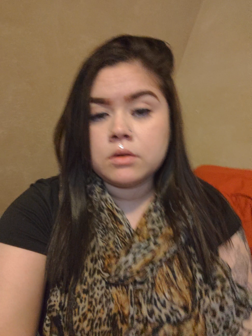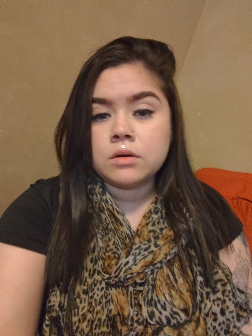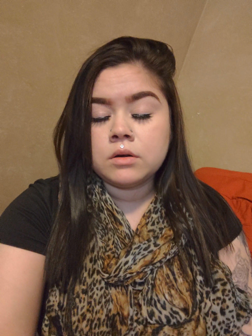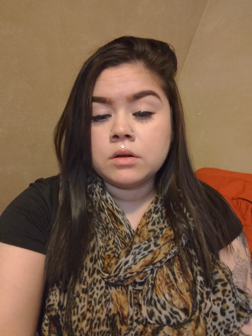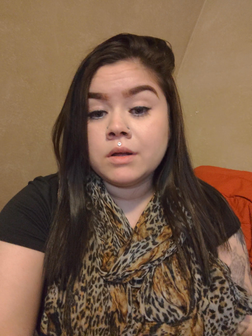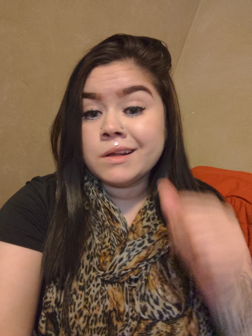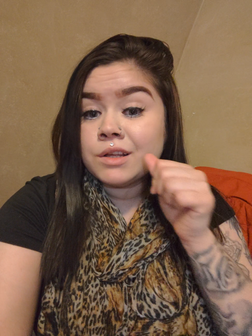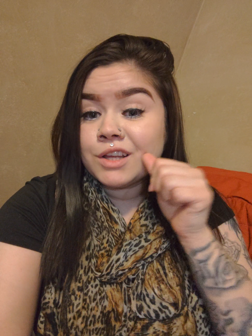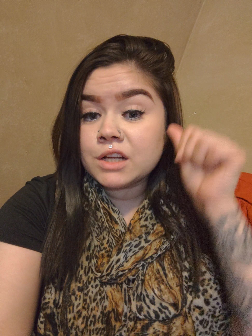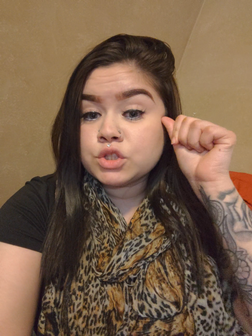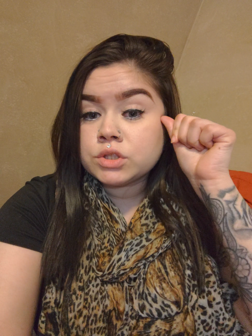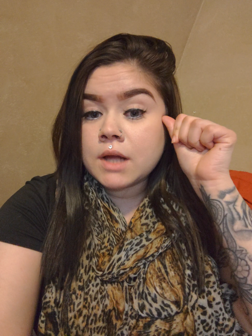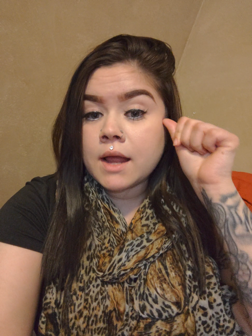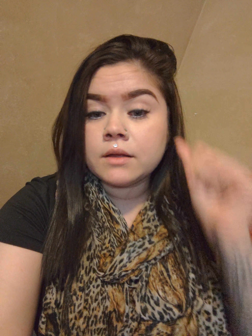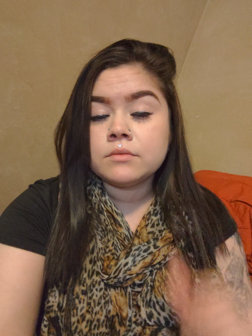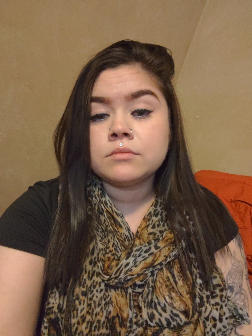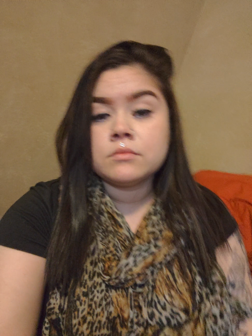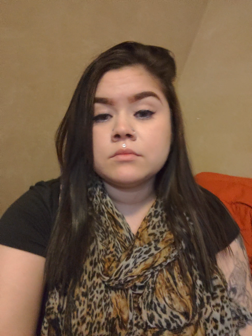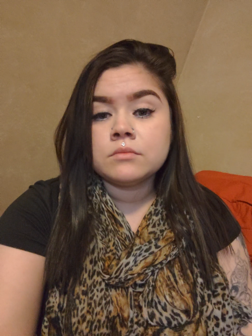yesterday